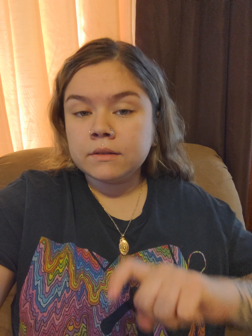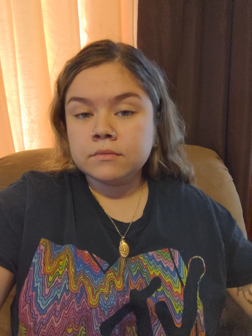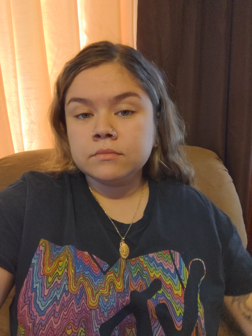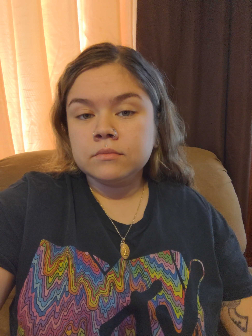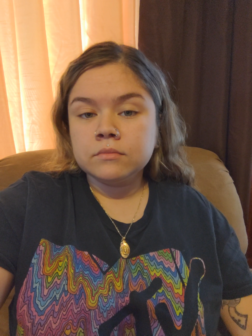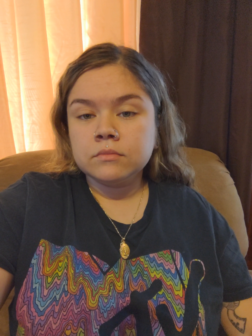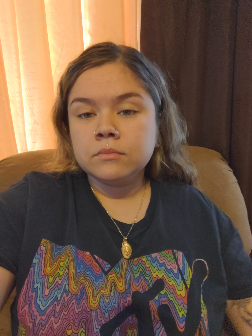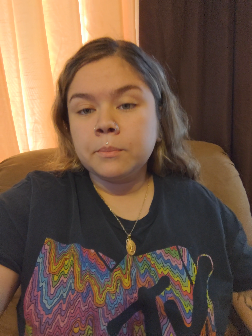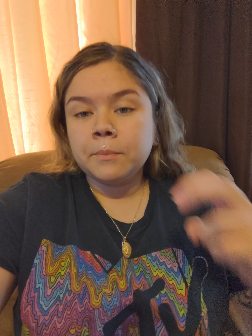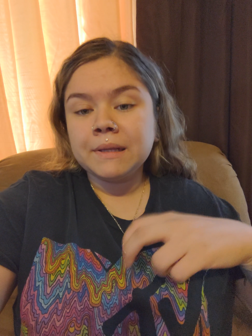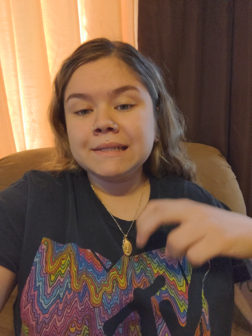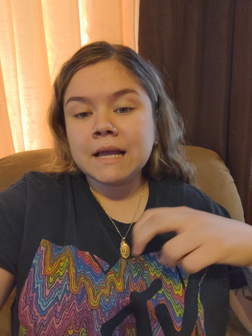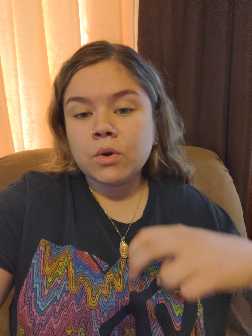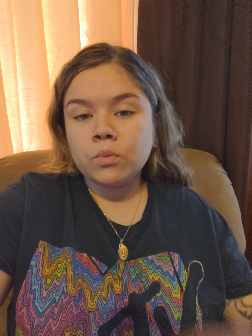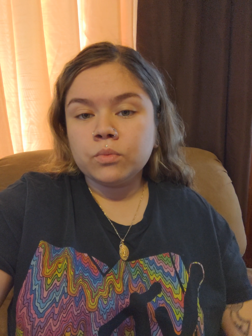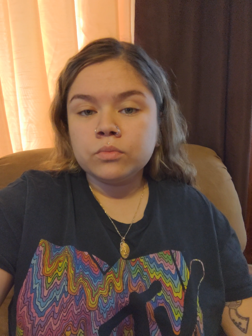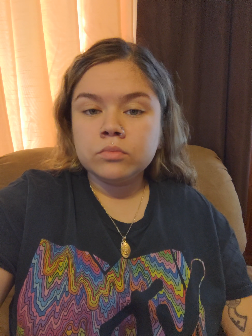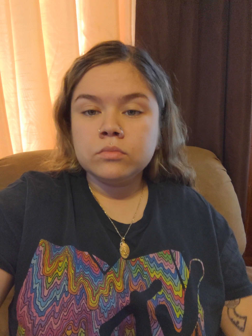potato